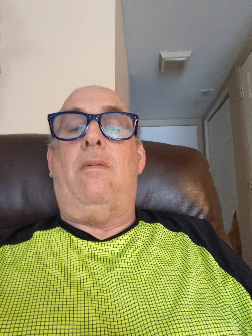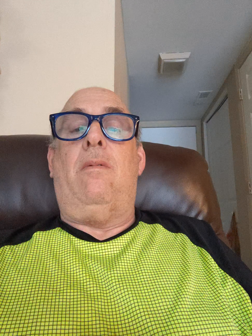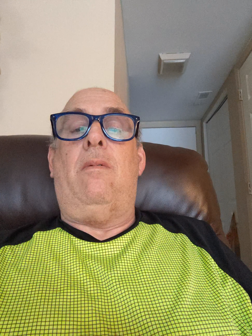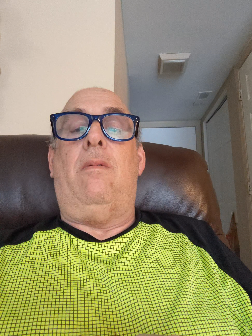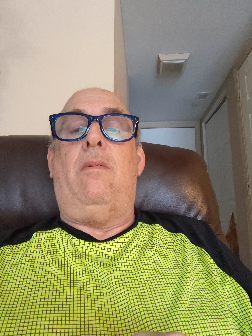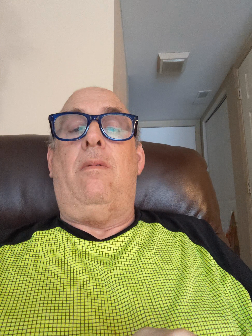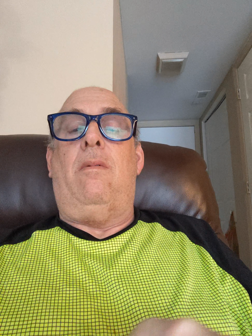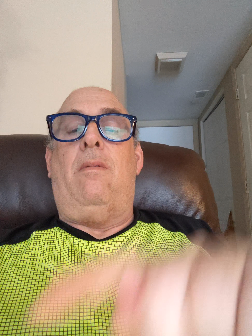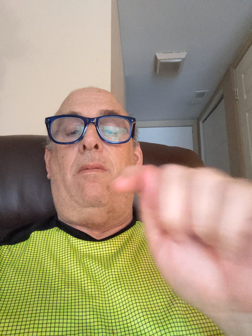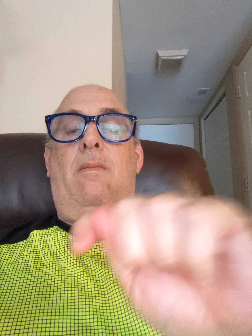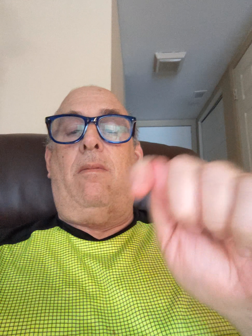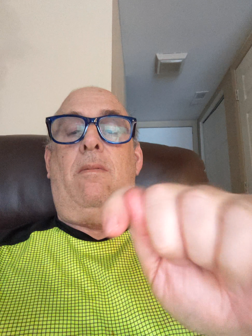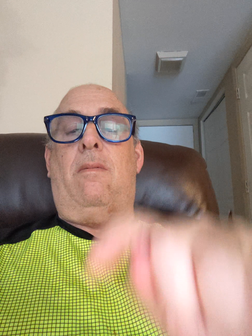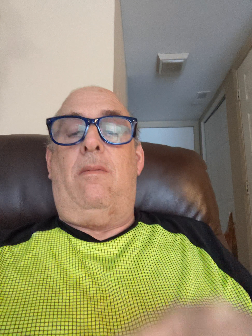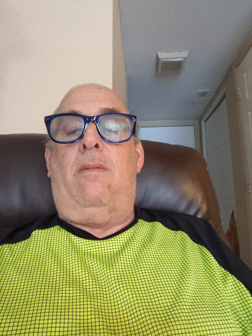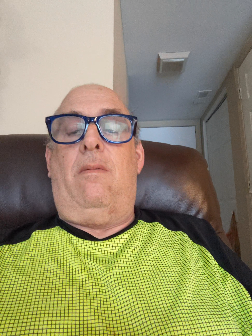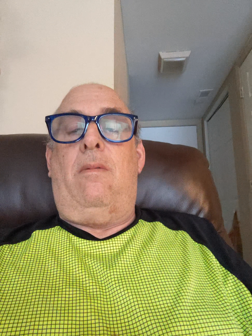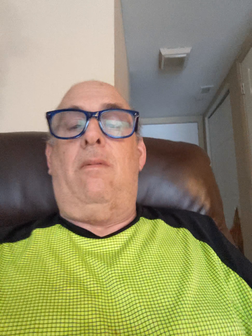potty